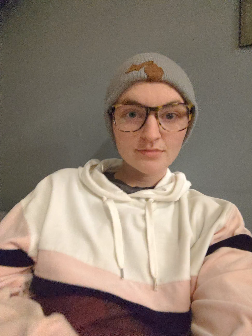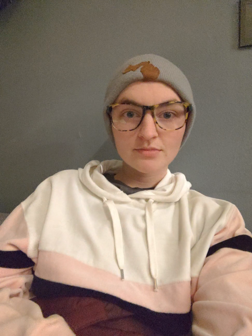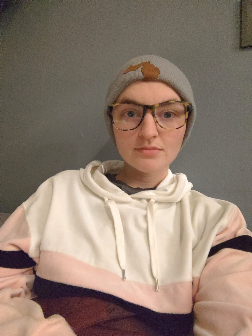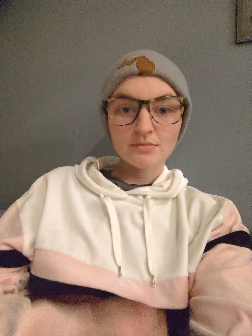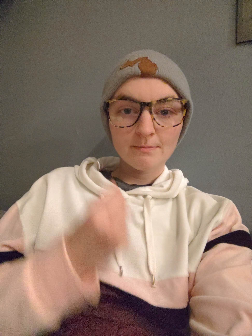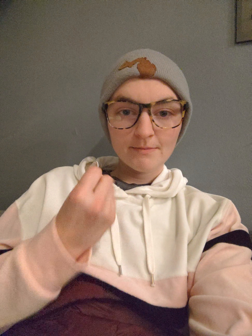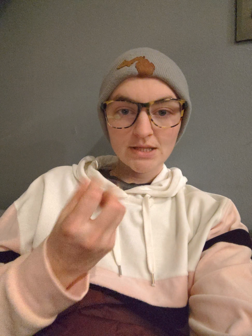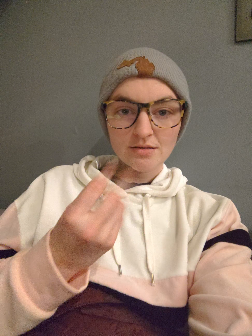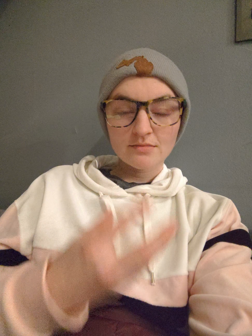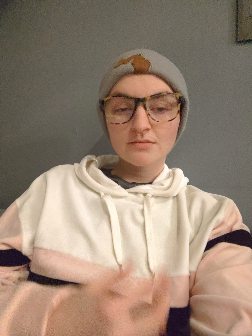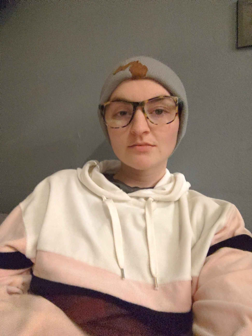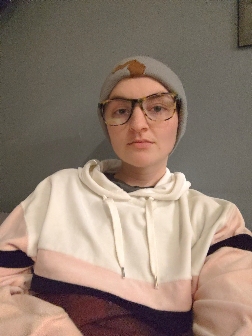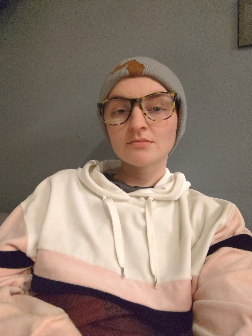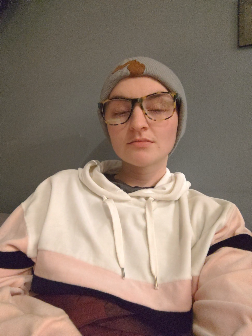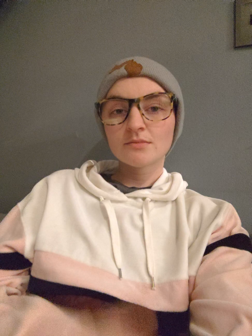many